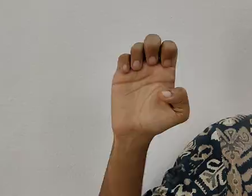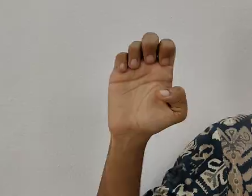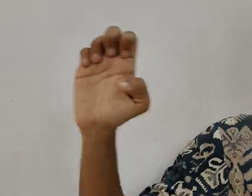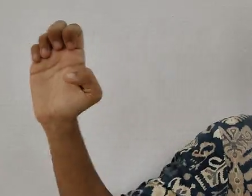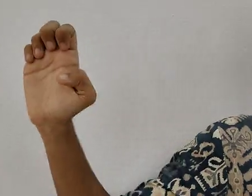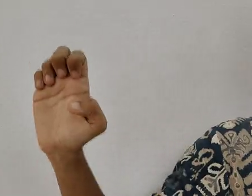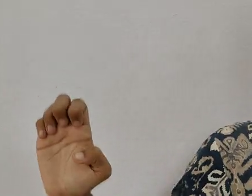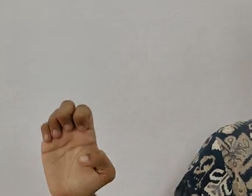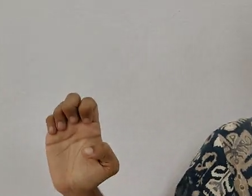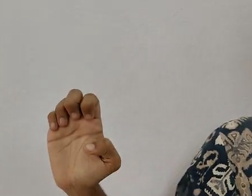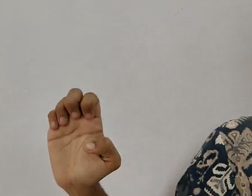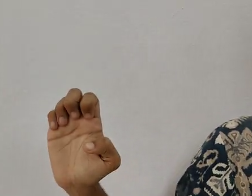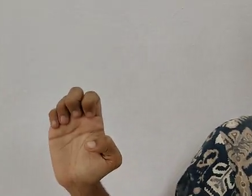ഈ